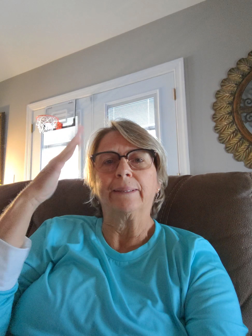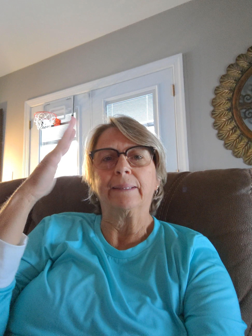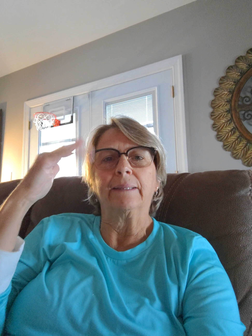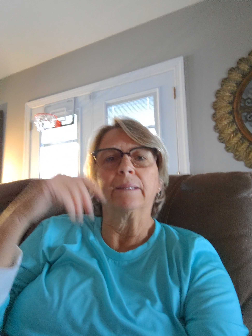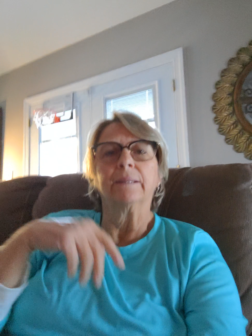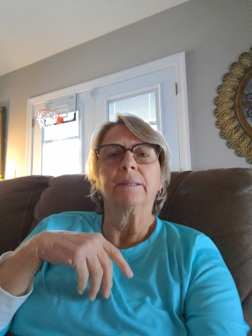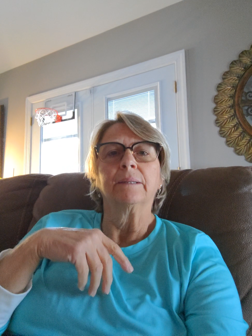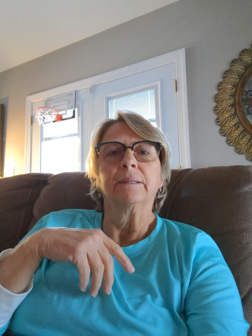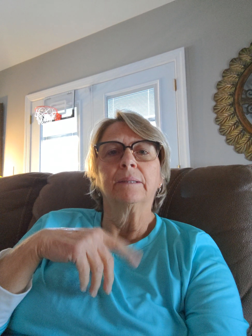tree